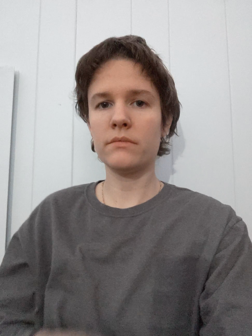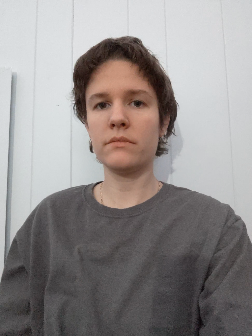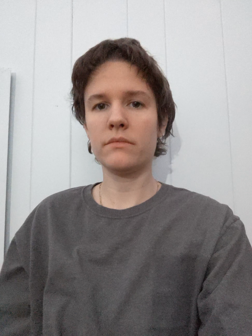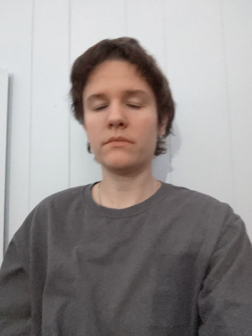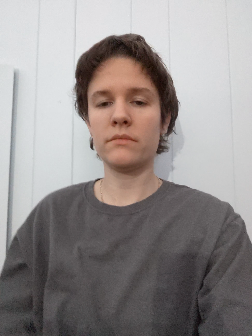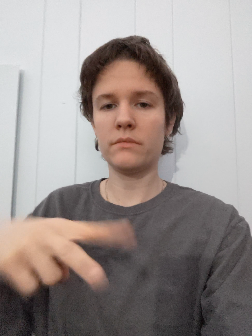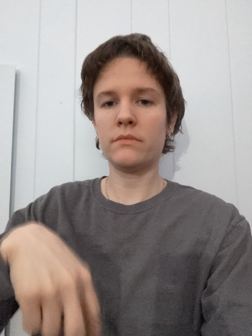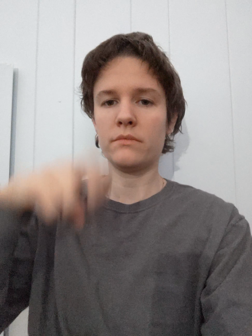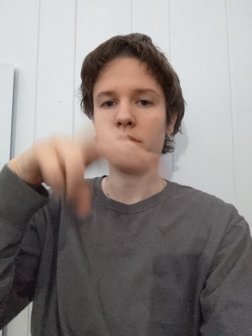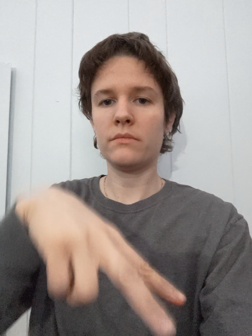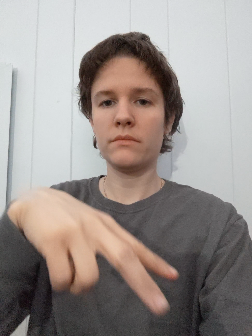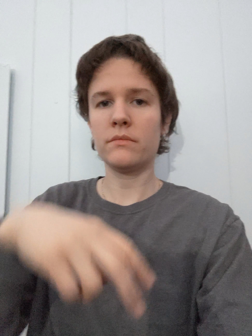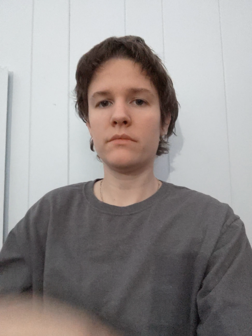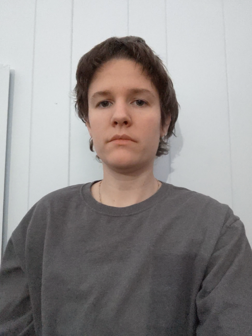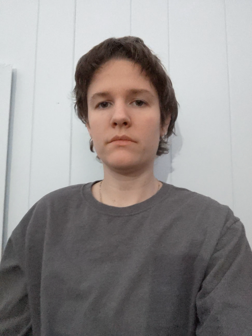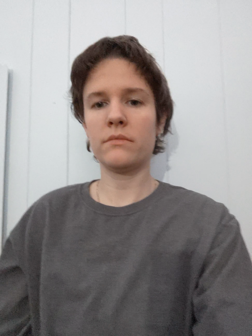jump